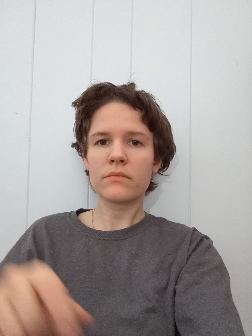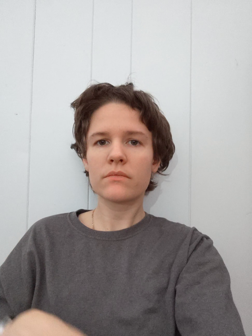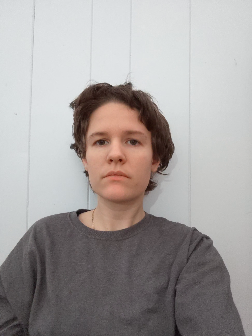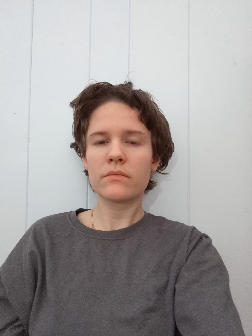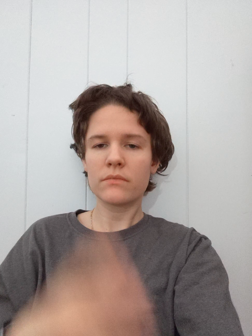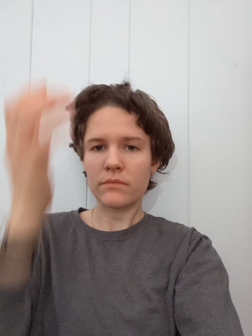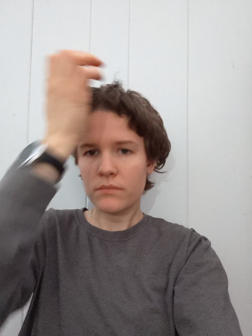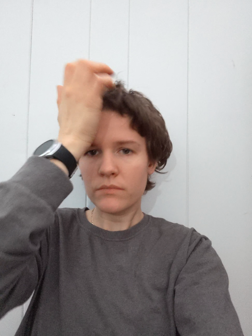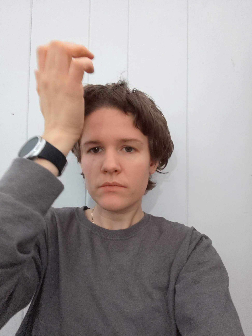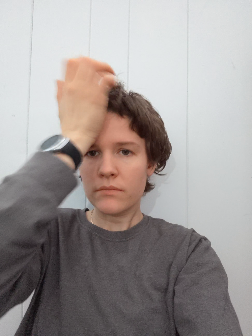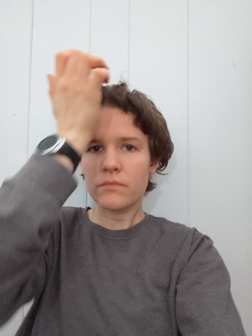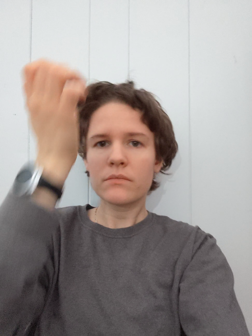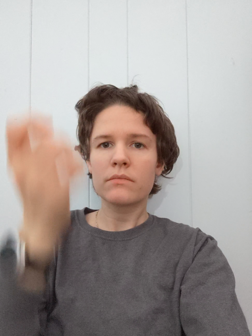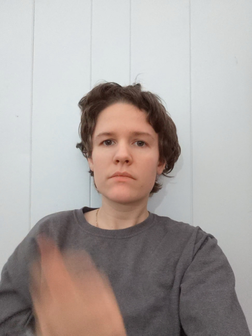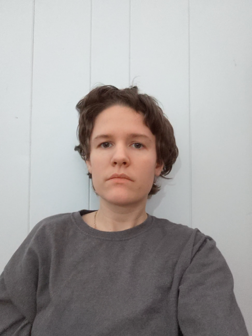garbage